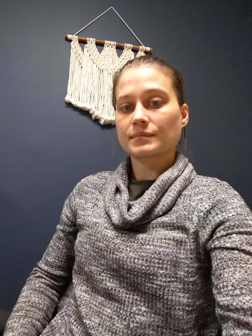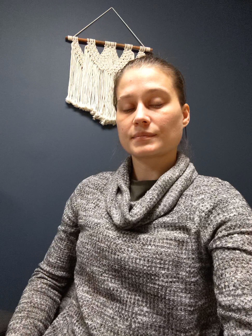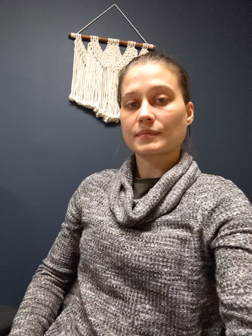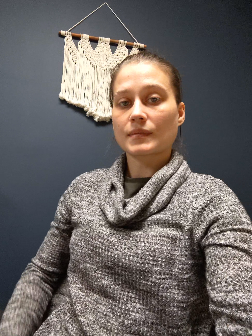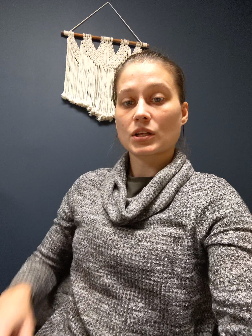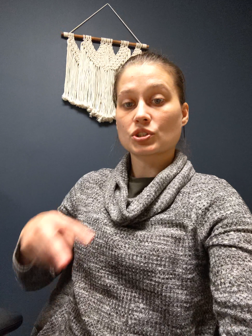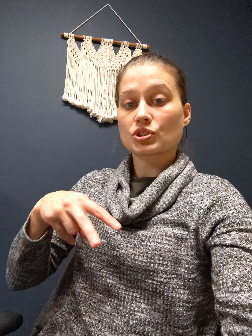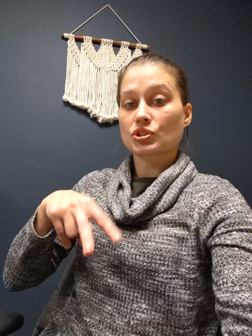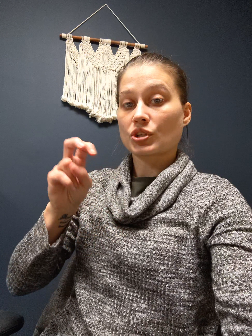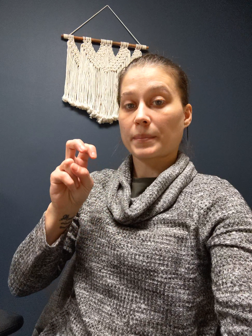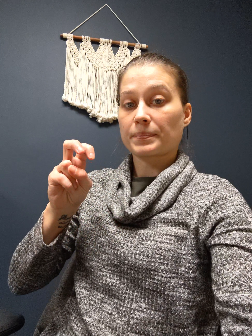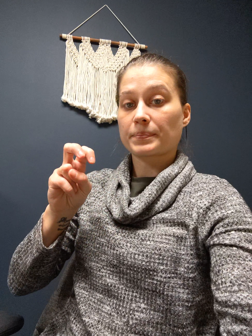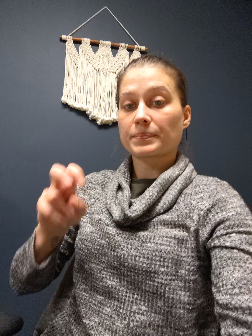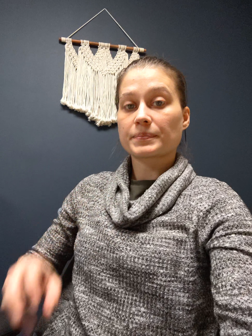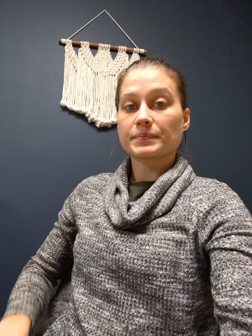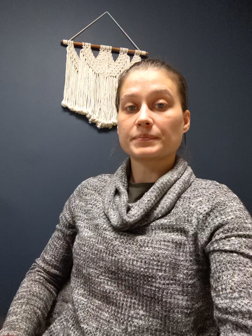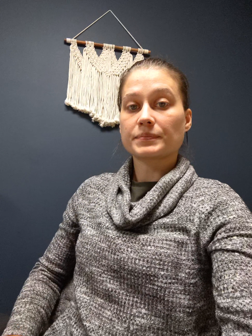jump